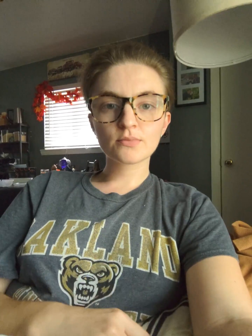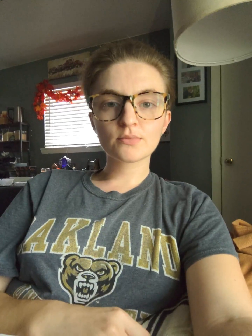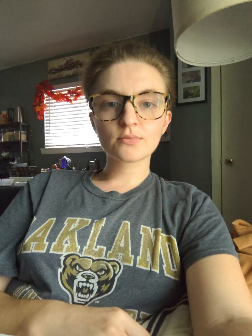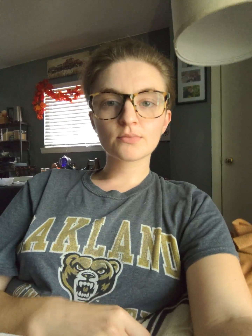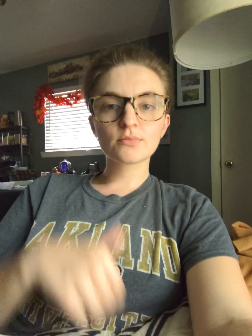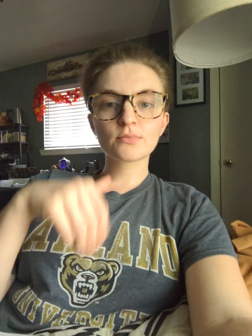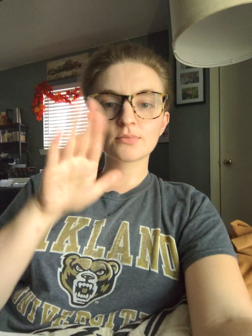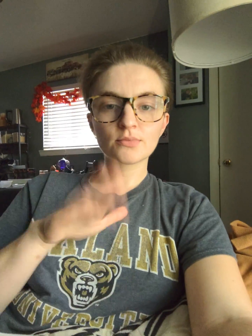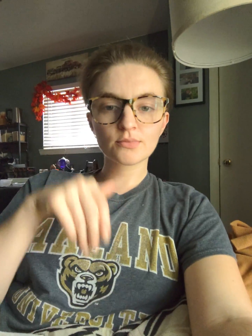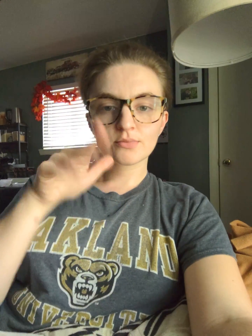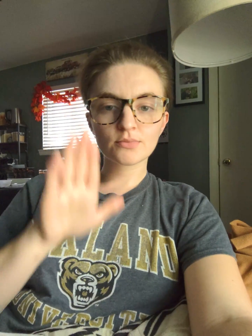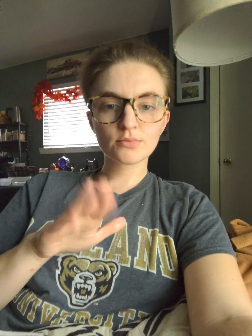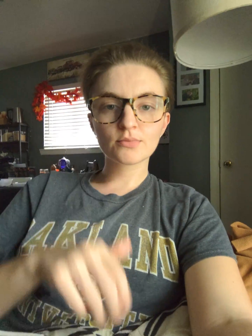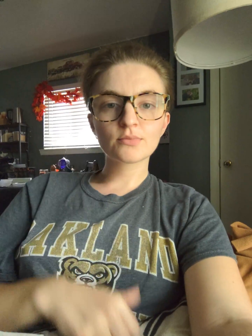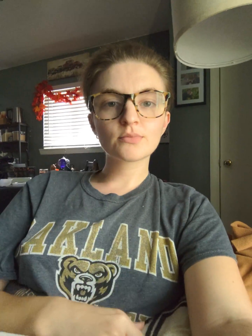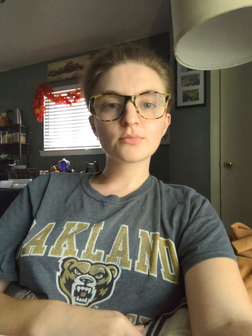paint